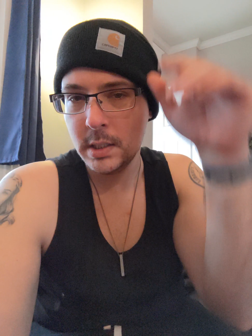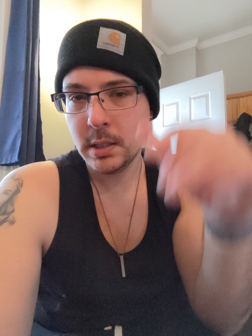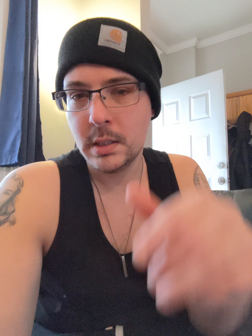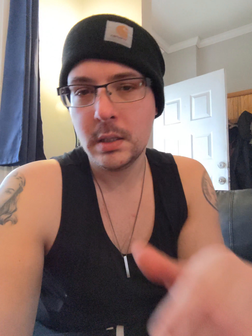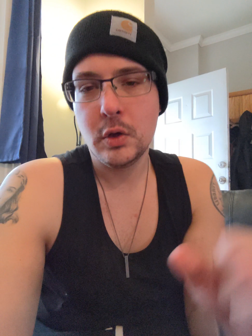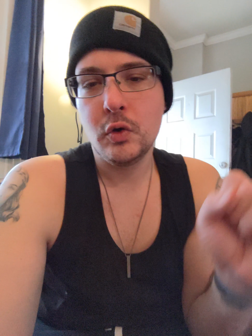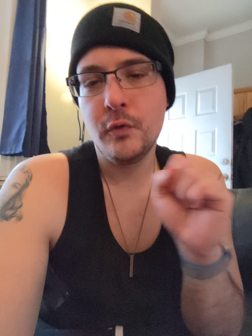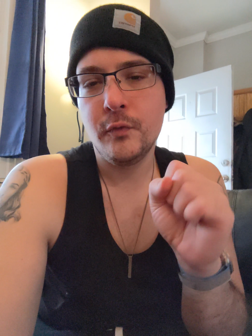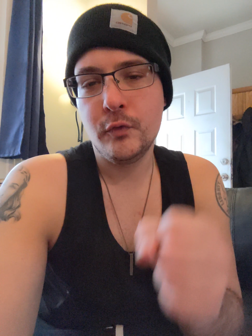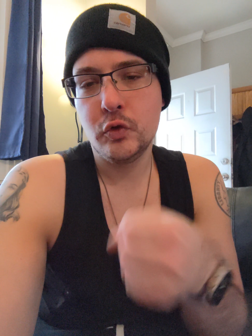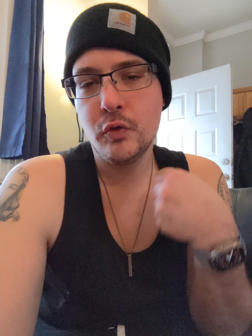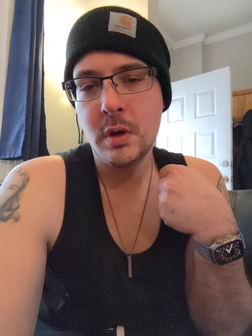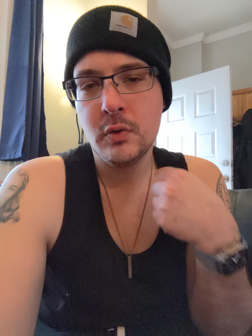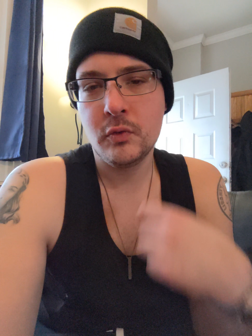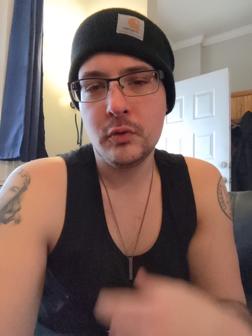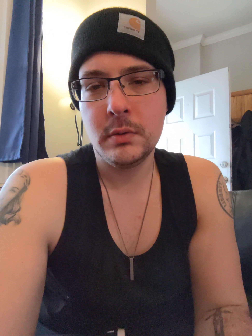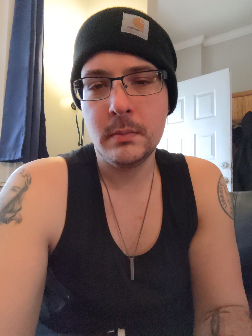refrigerator